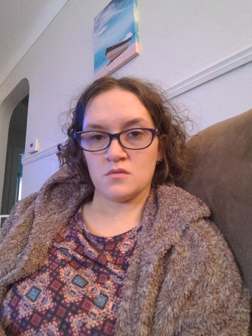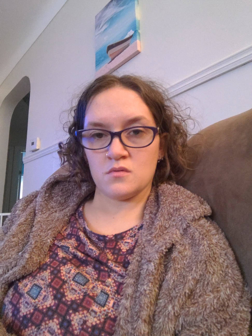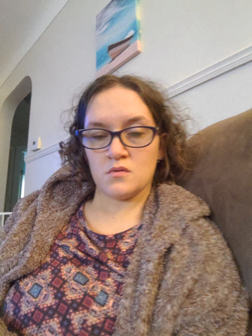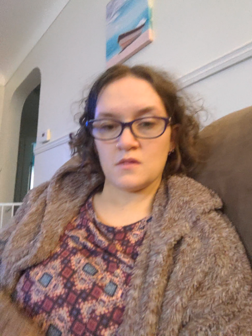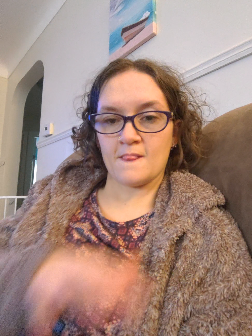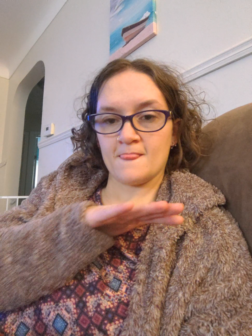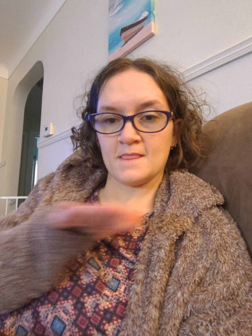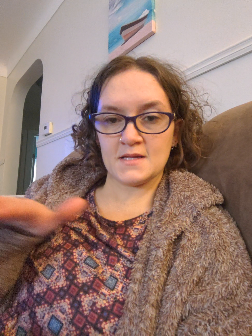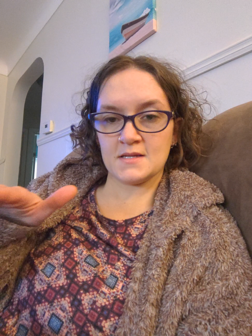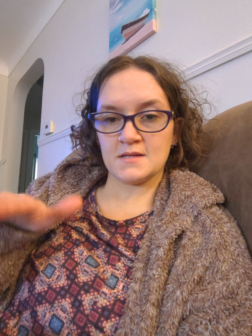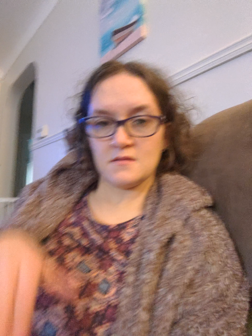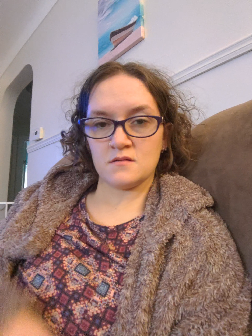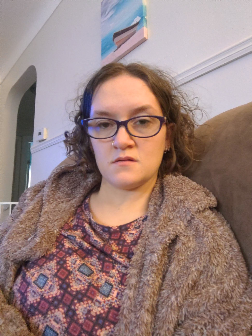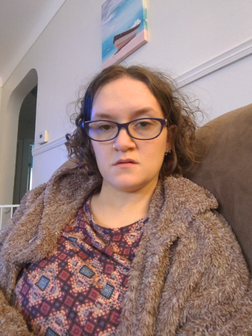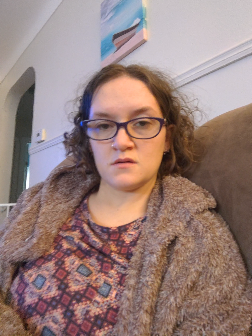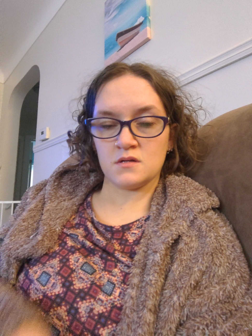clean